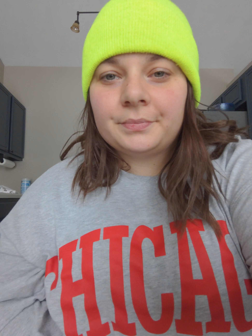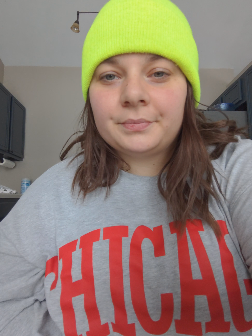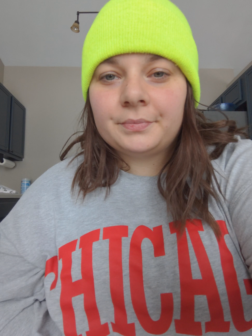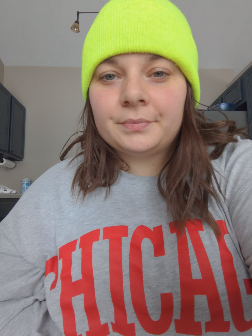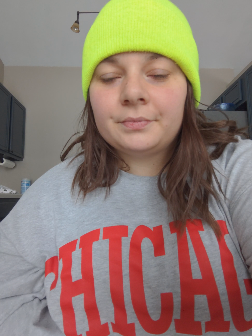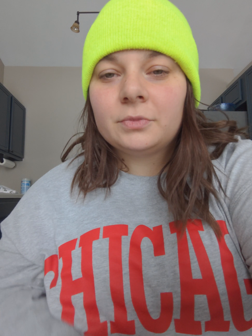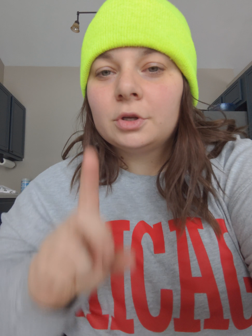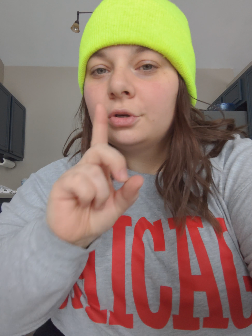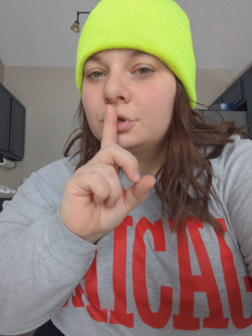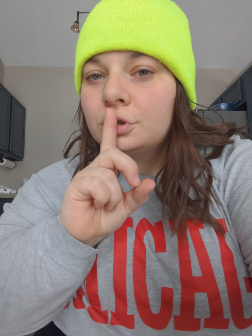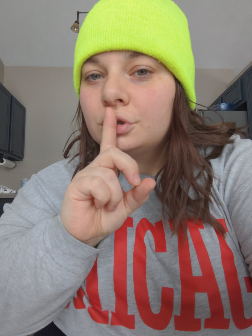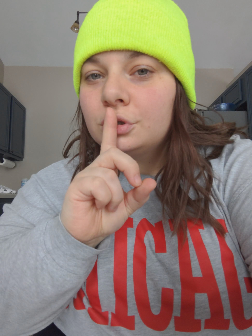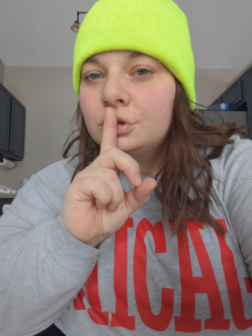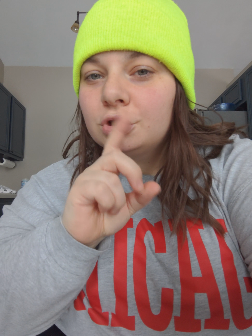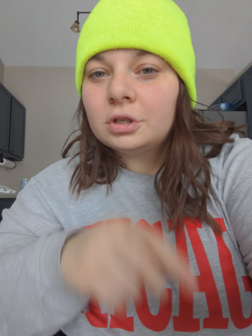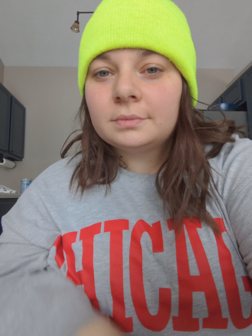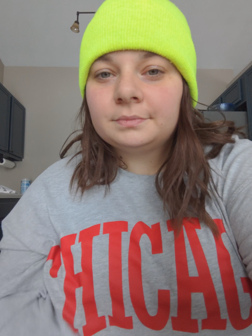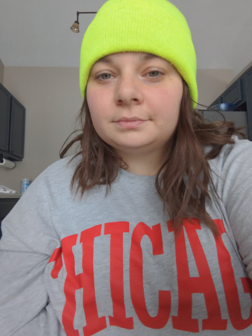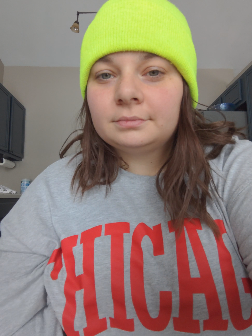shhh